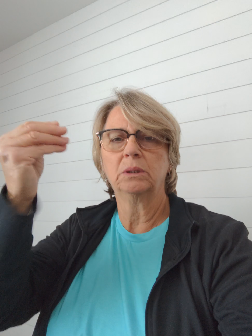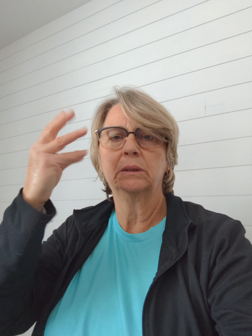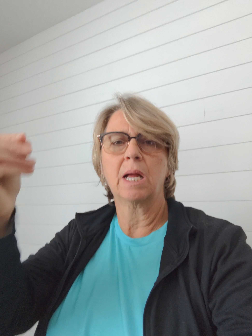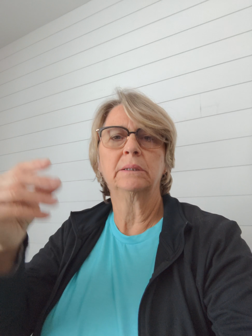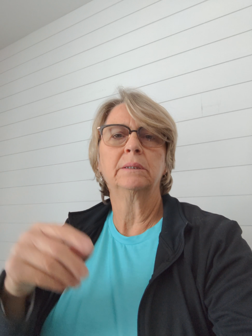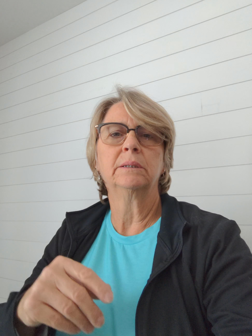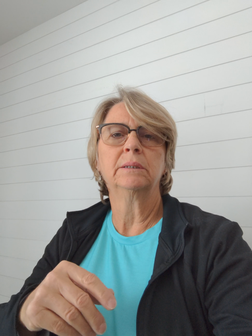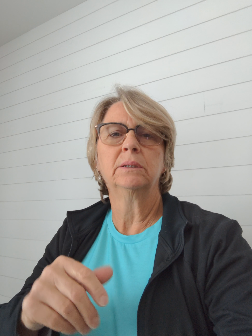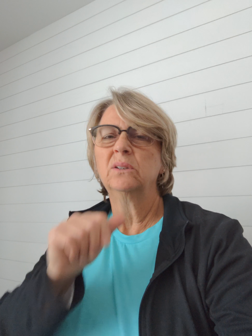outside